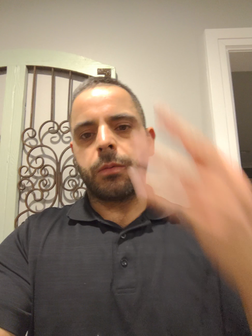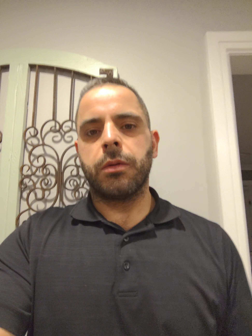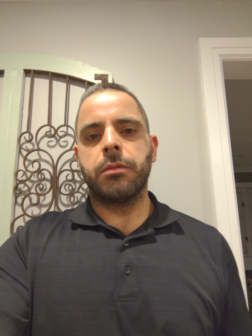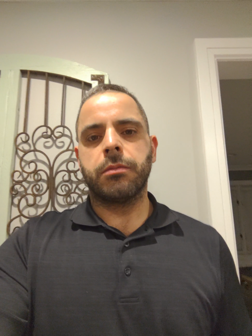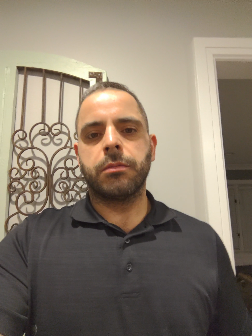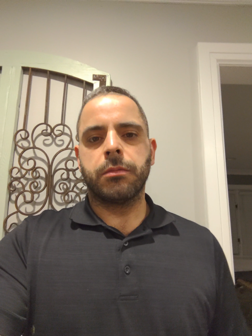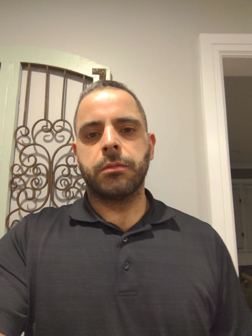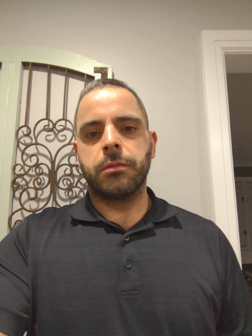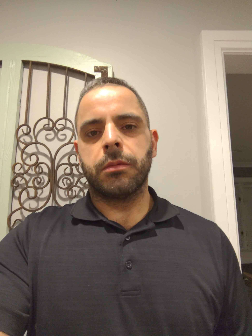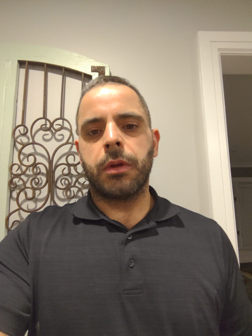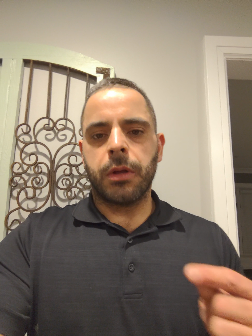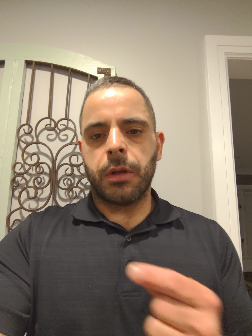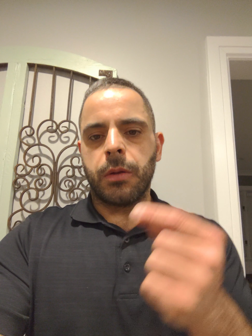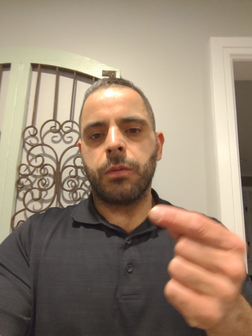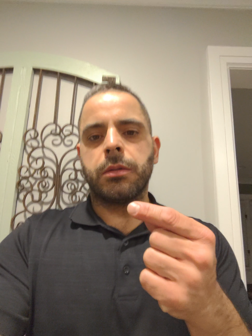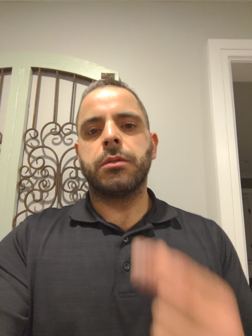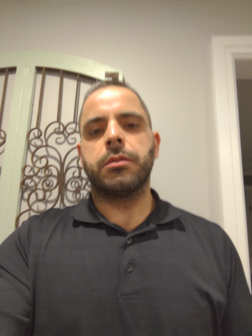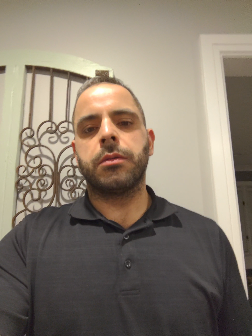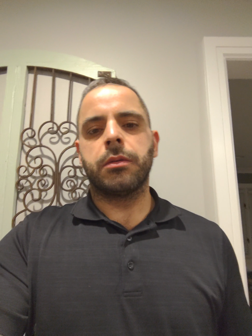owie